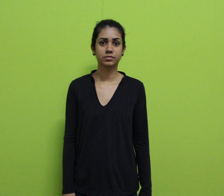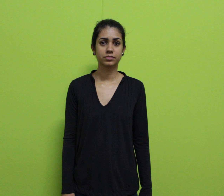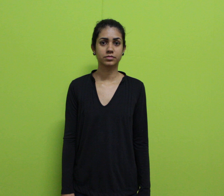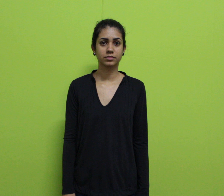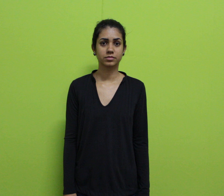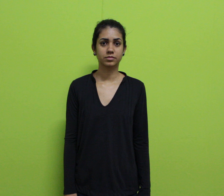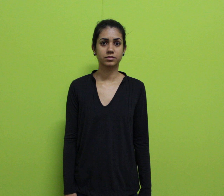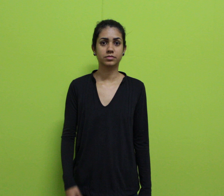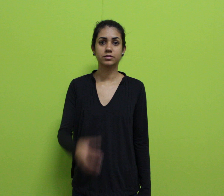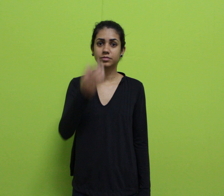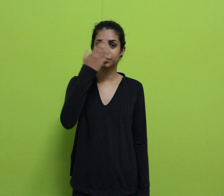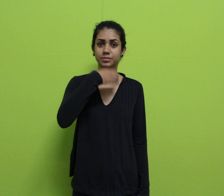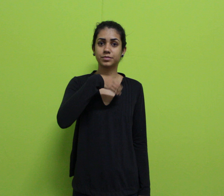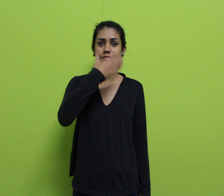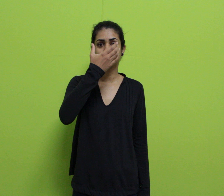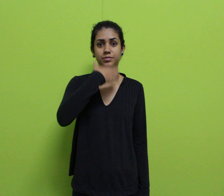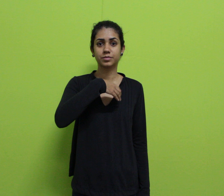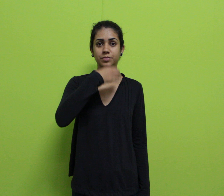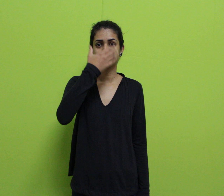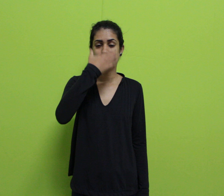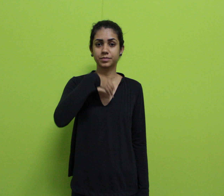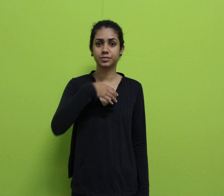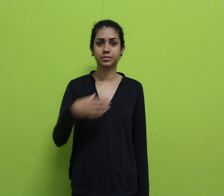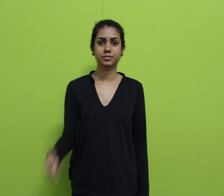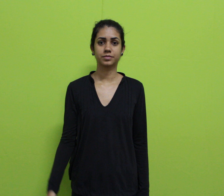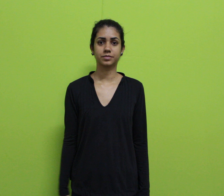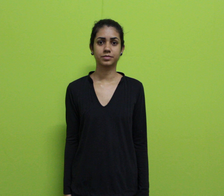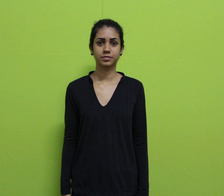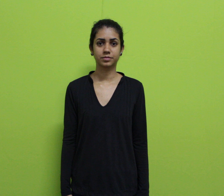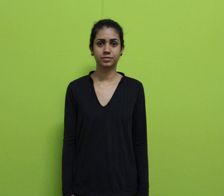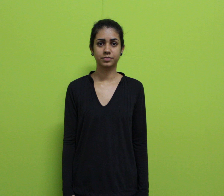maçã